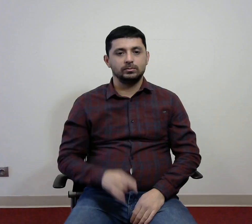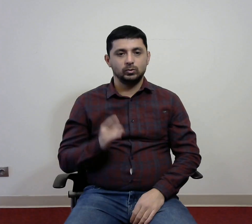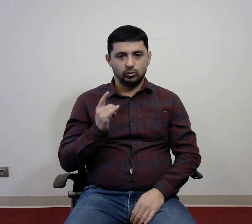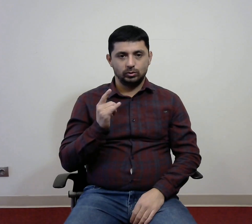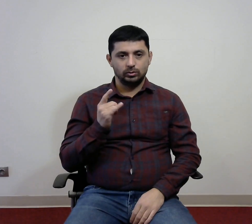uşaq